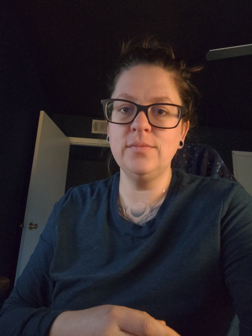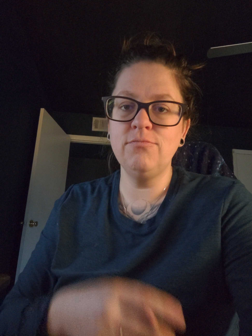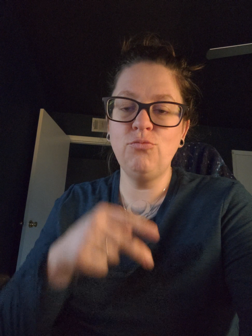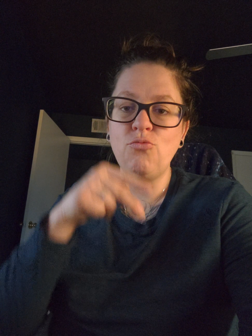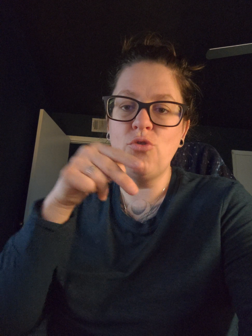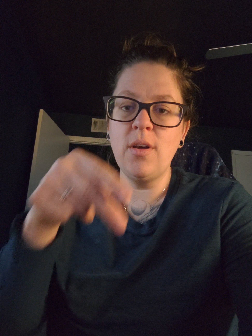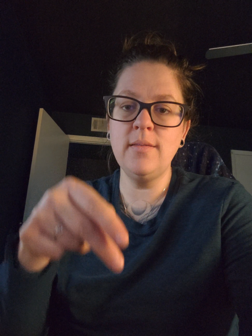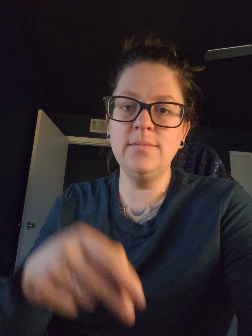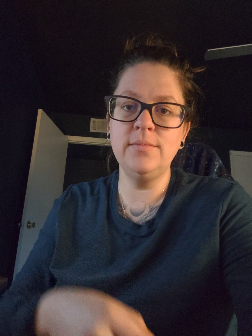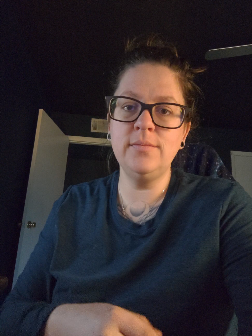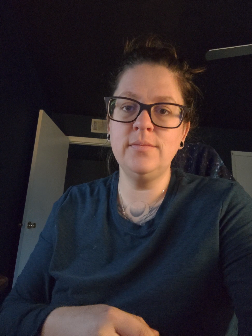ride